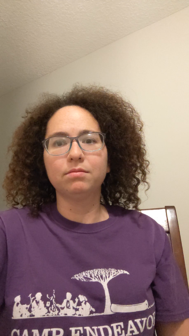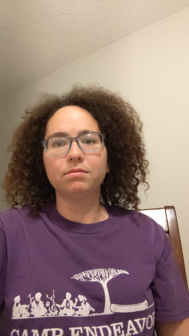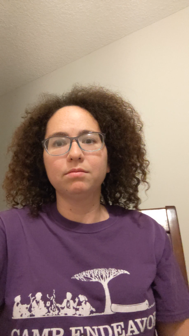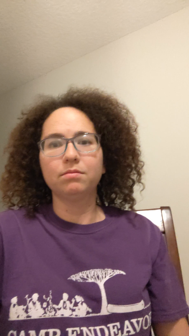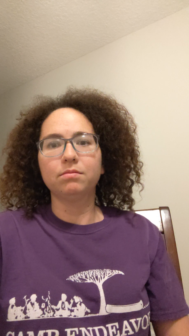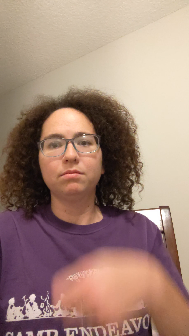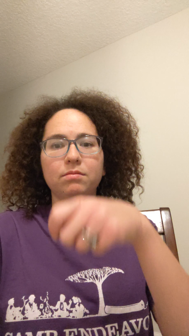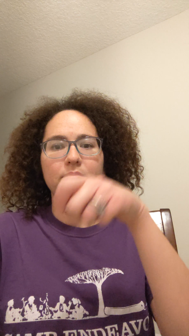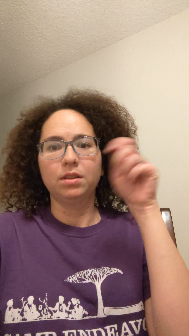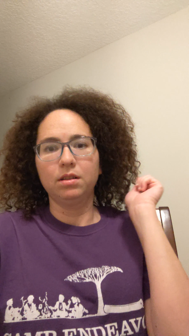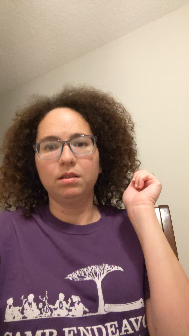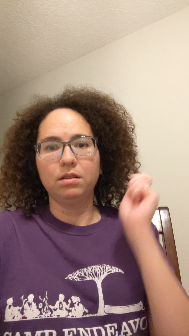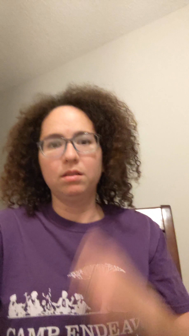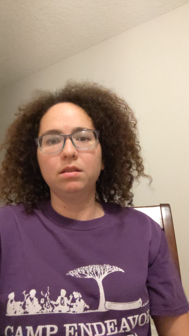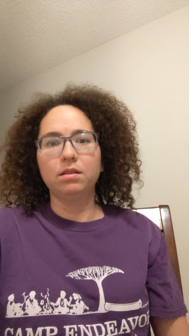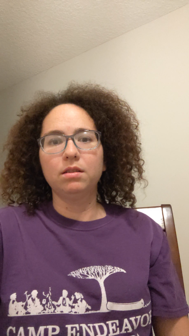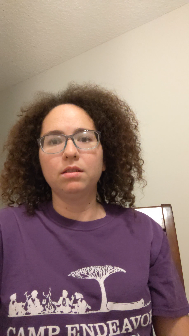rip